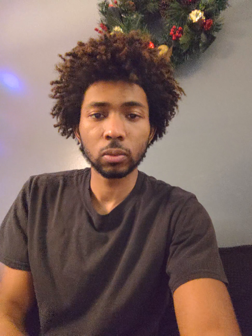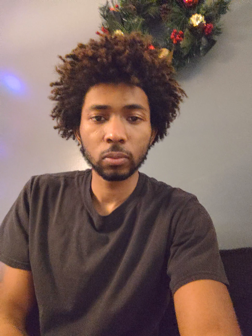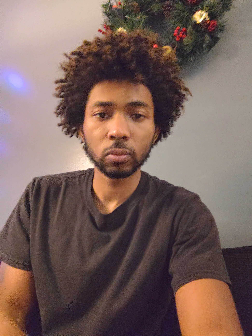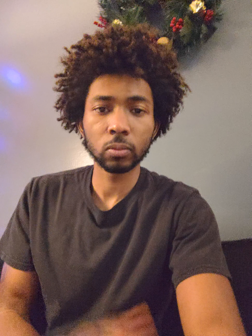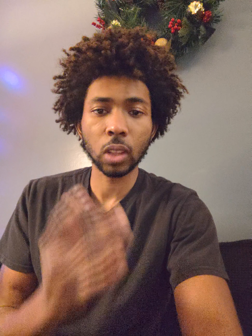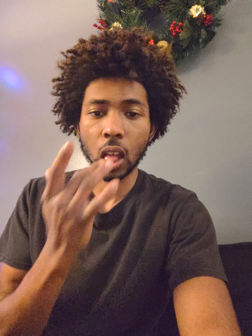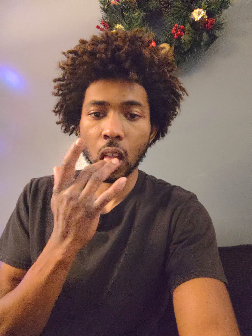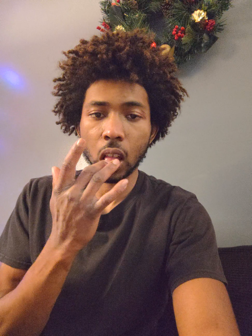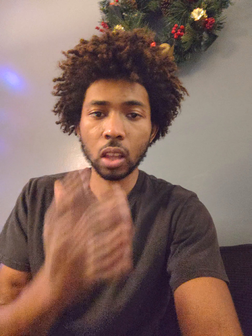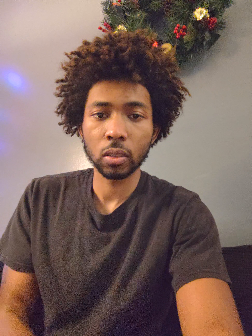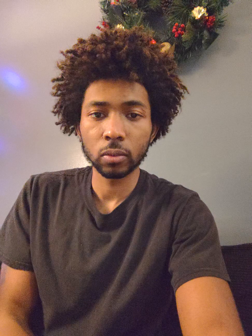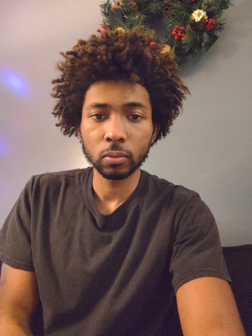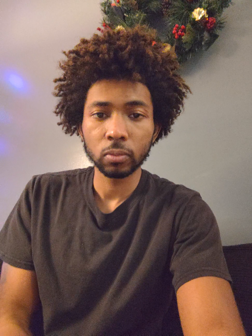taste